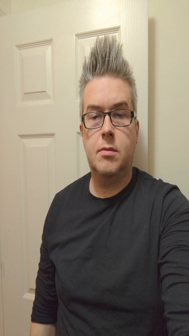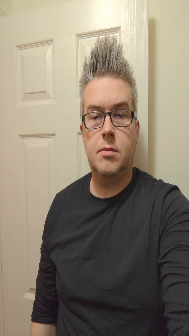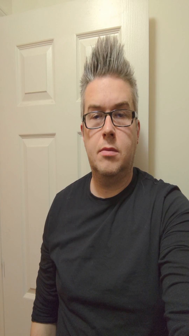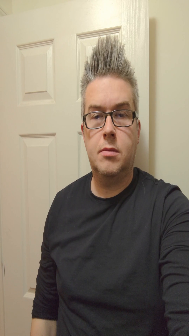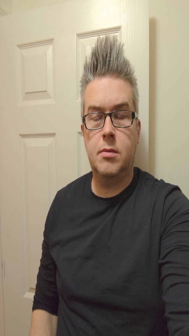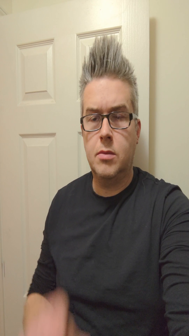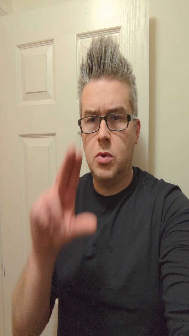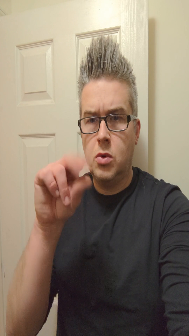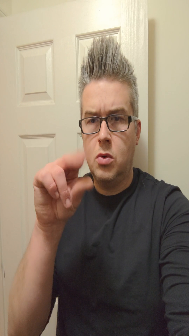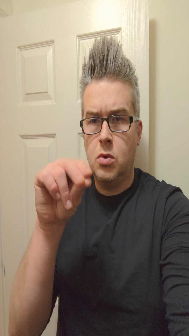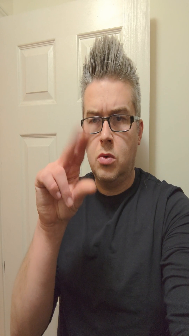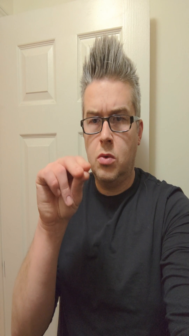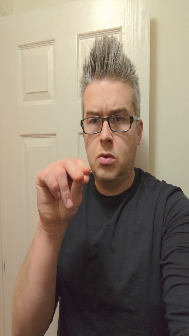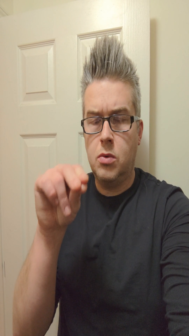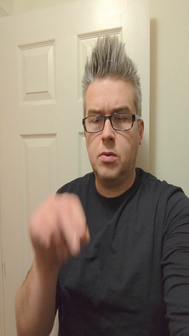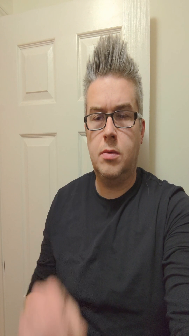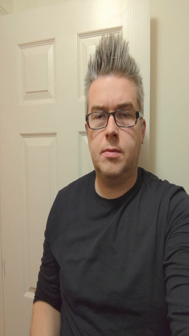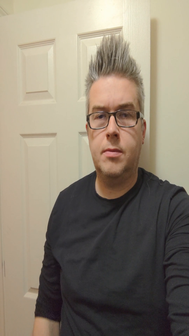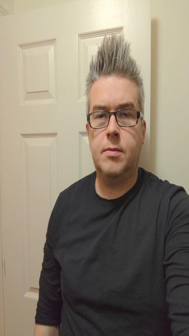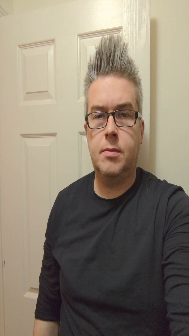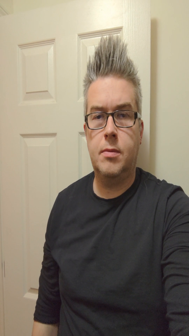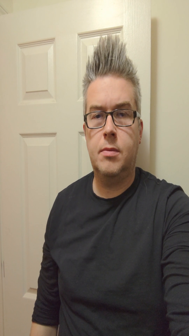no